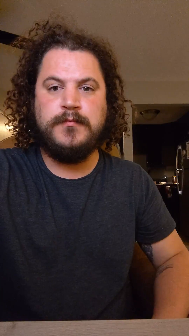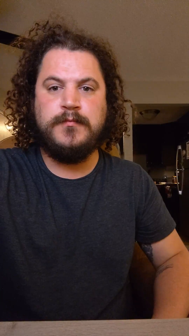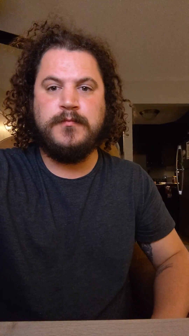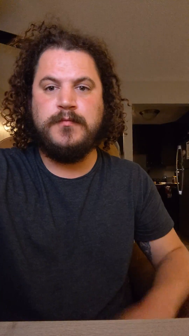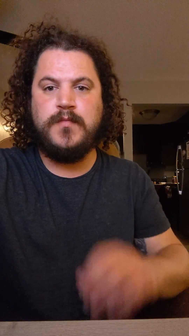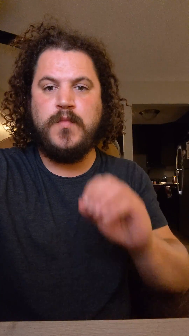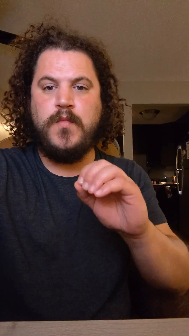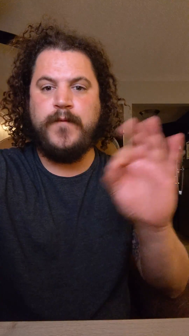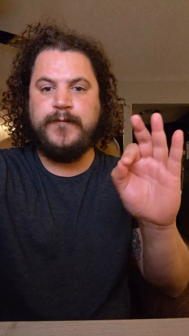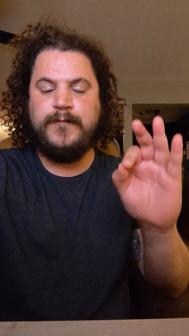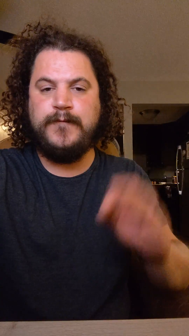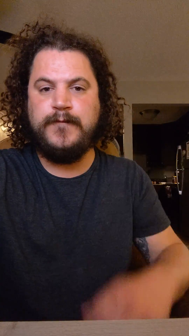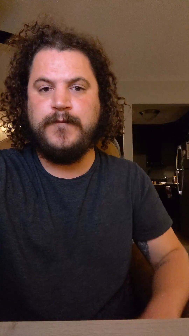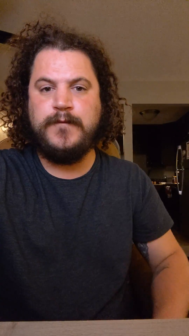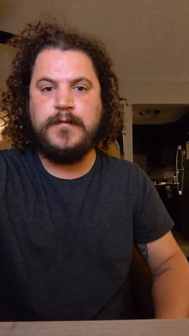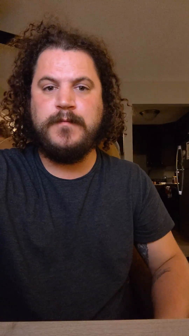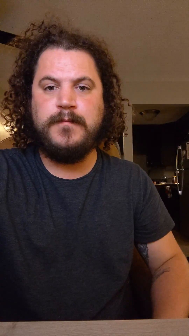off